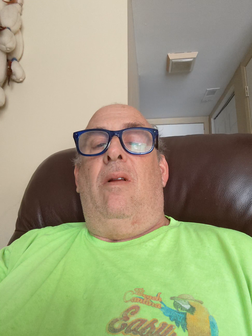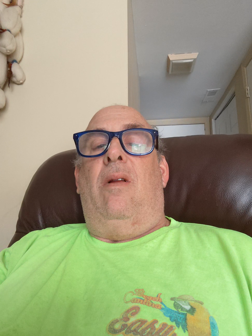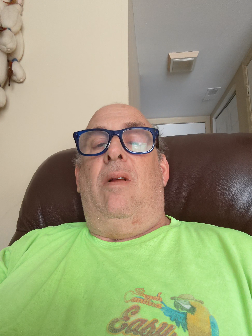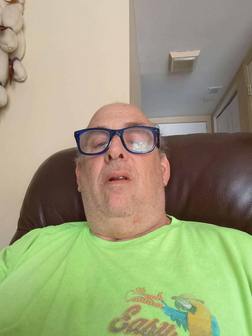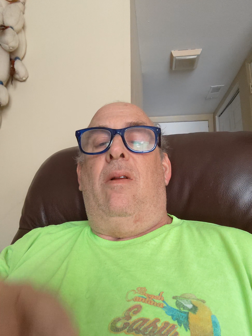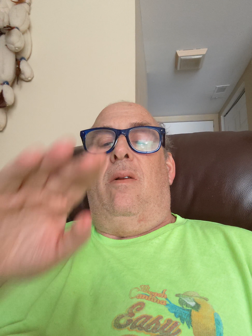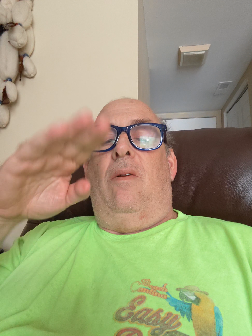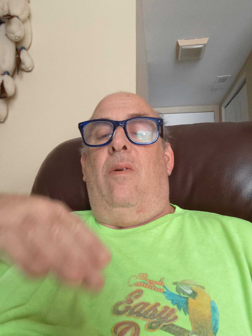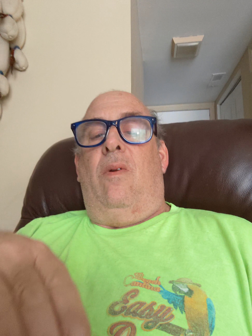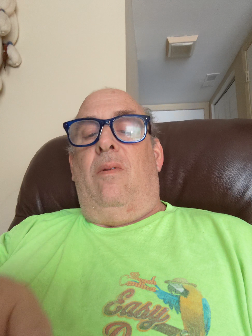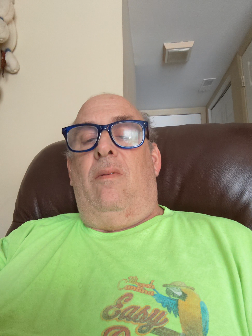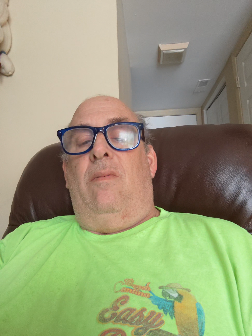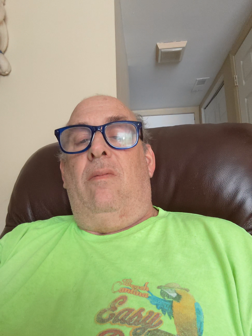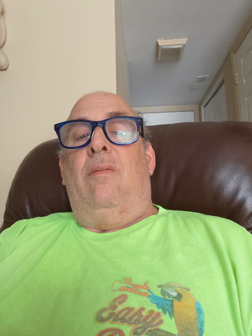on